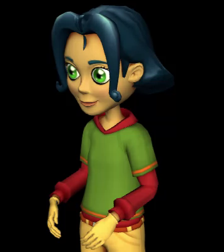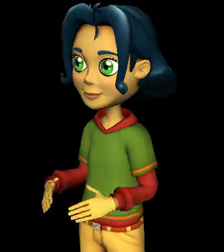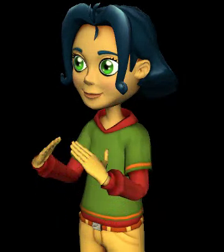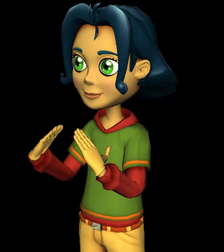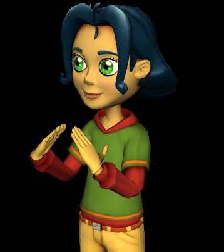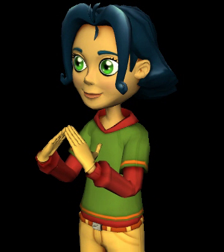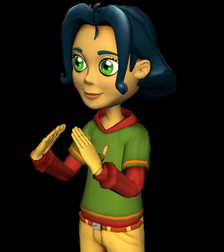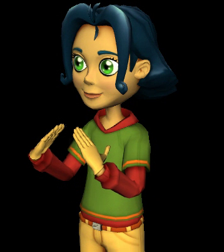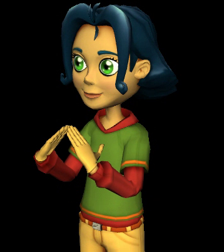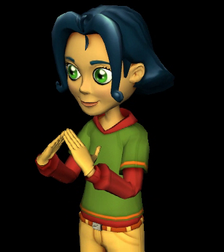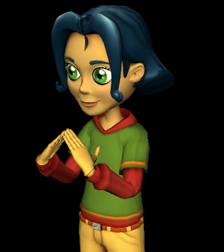بيت